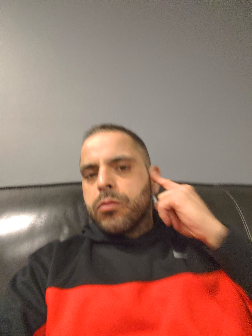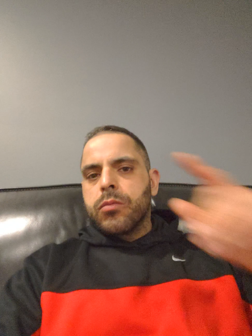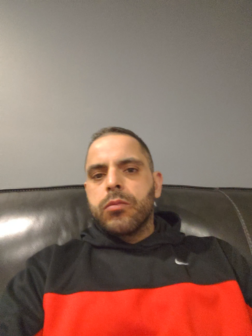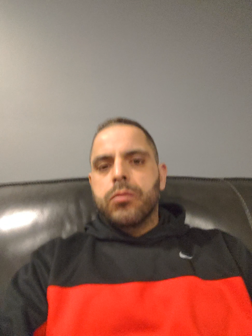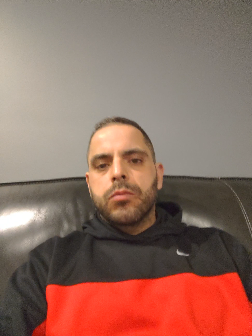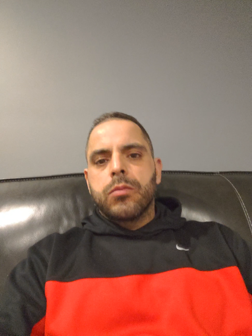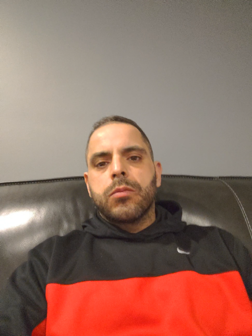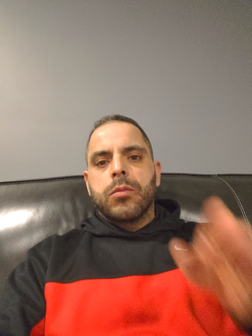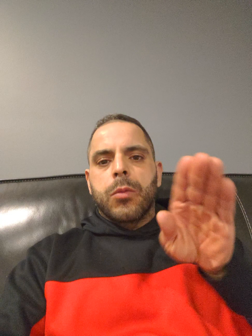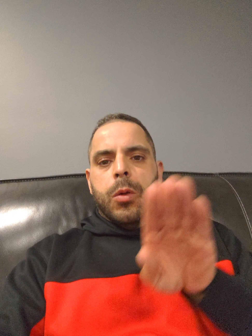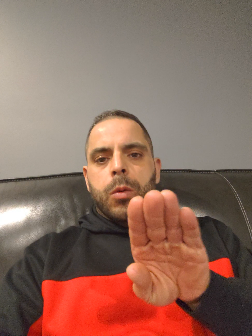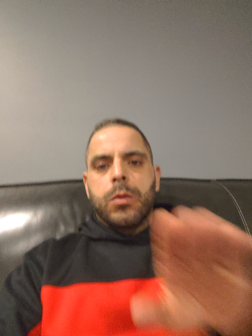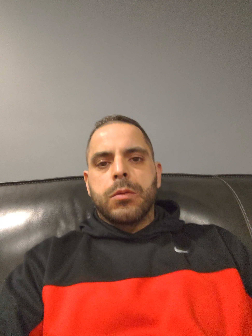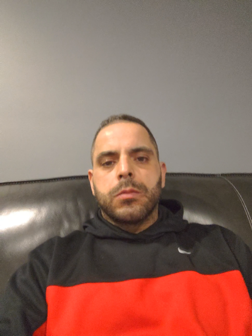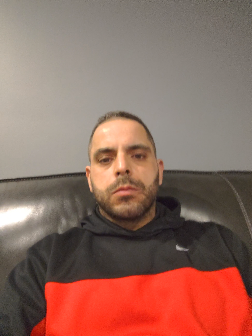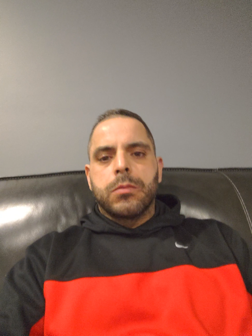close